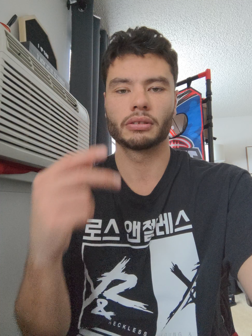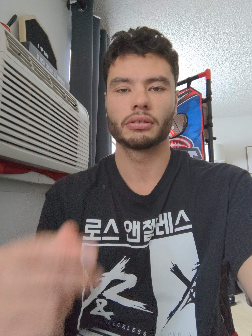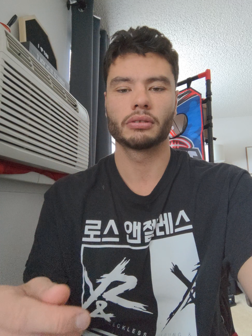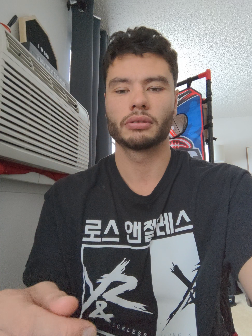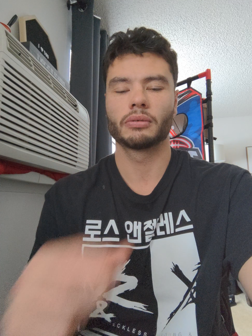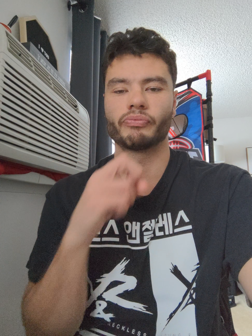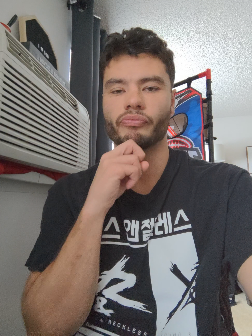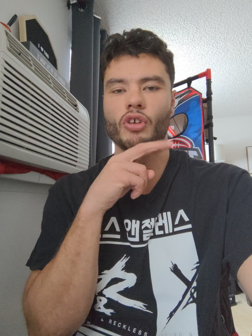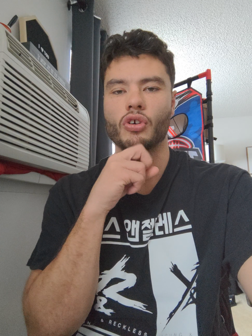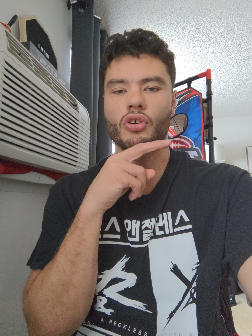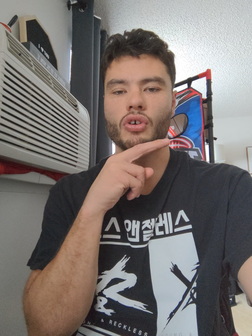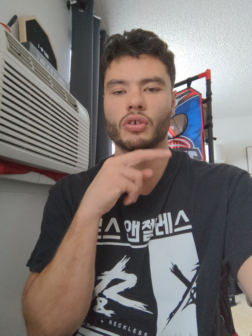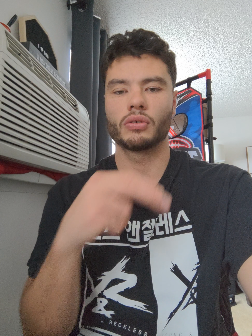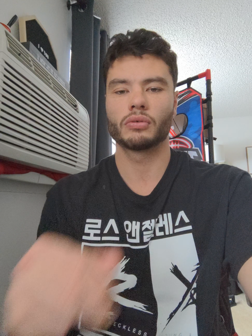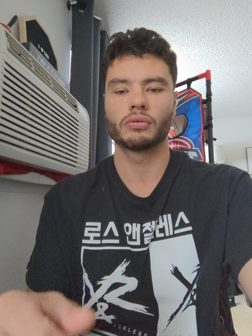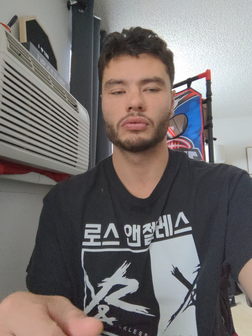frog